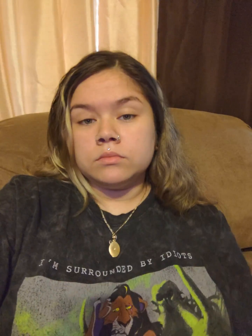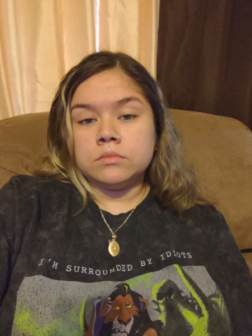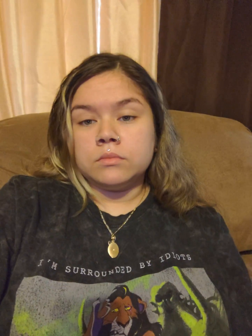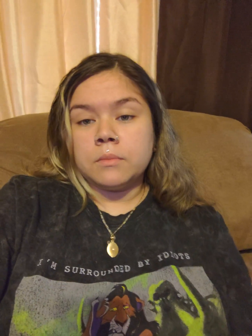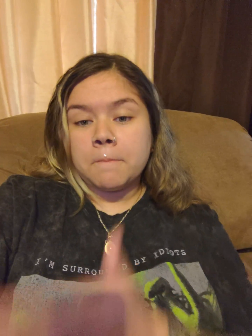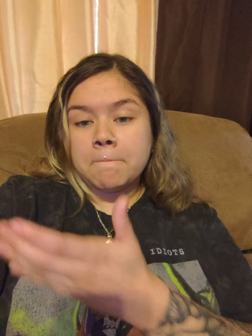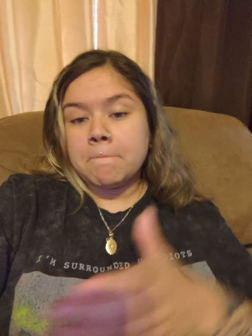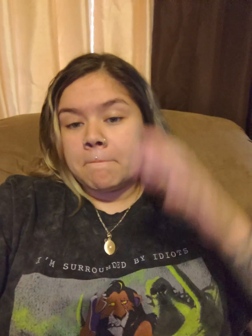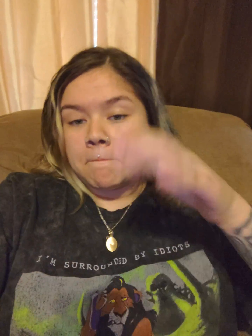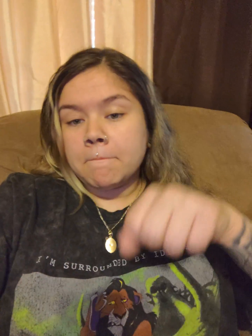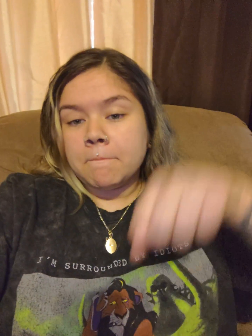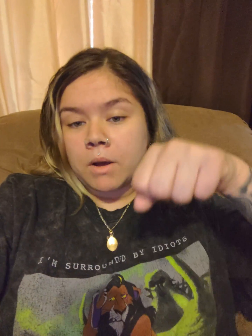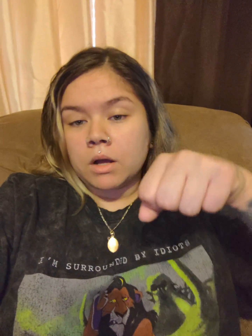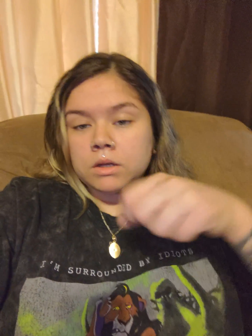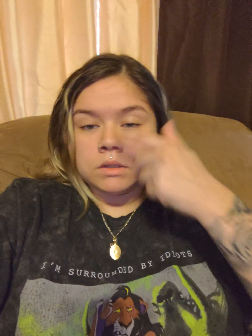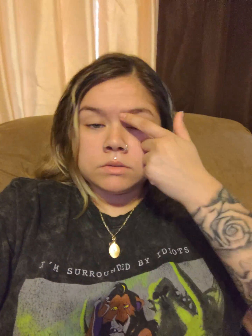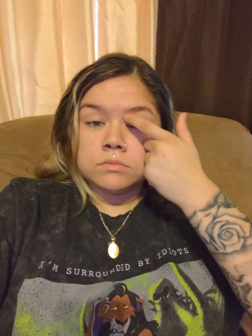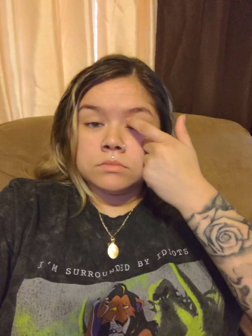bucket